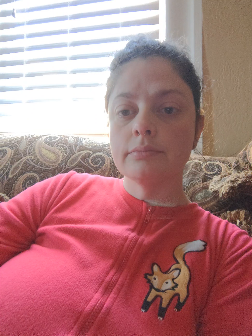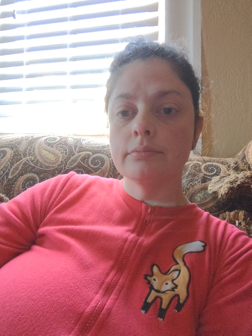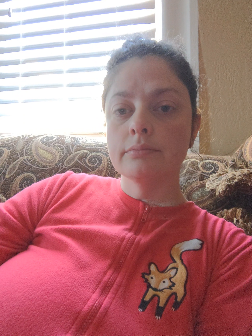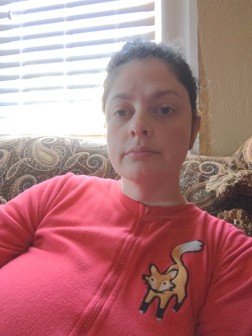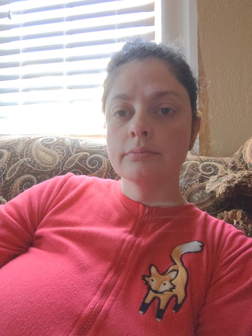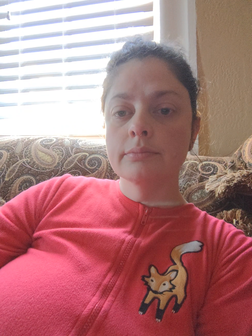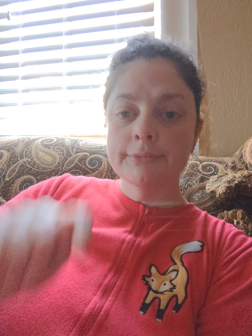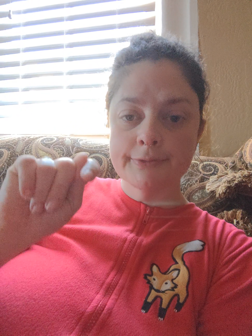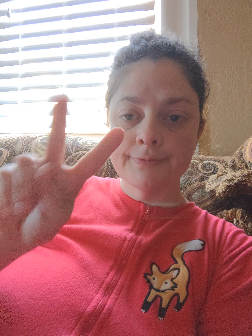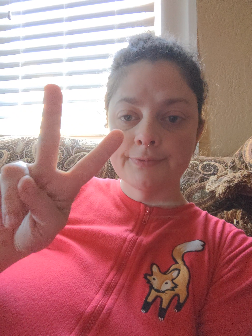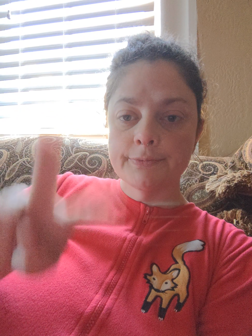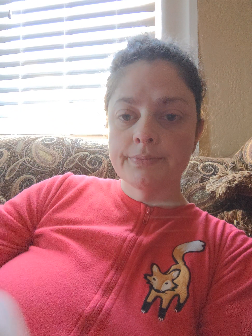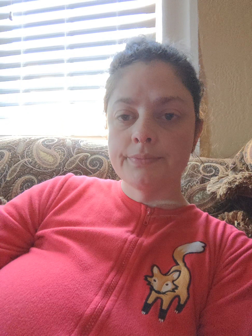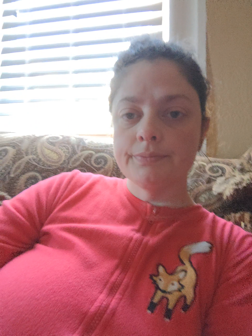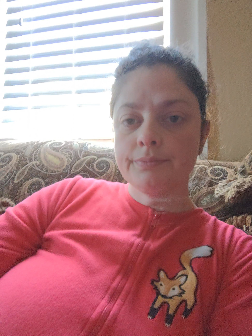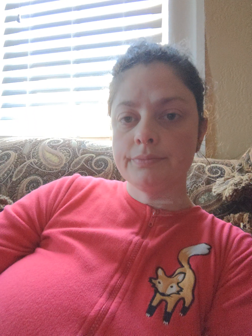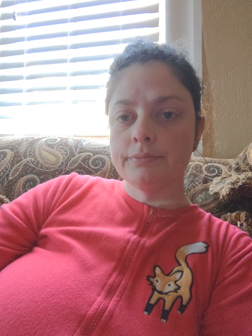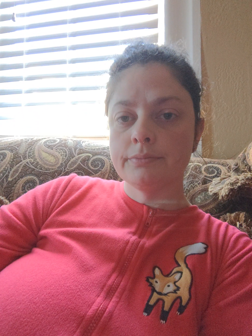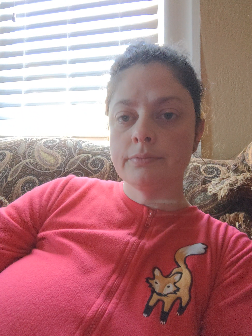TV